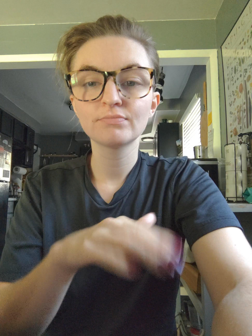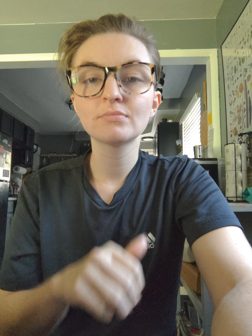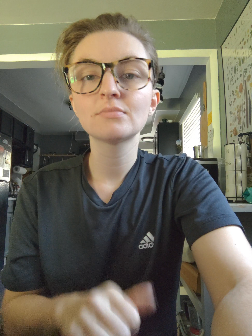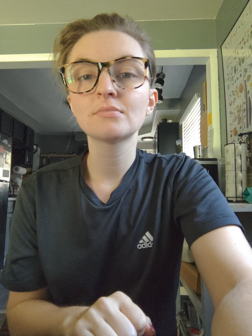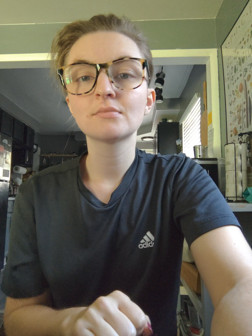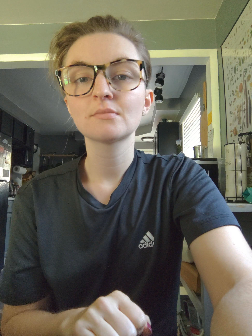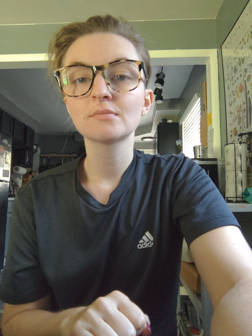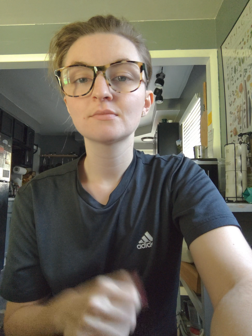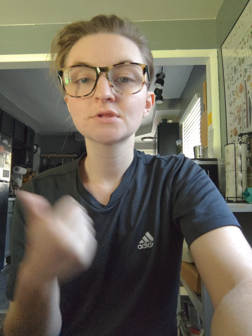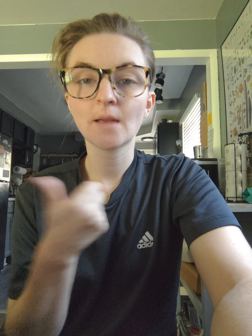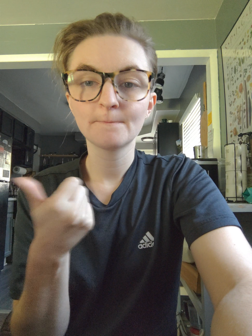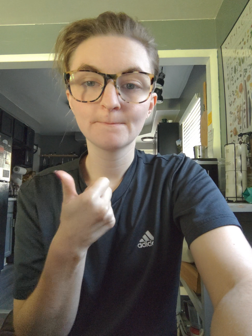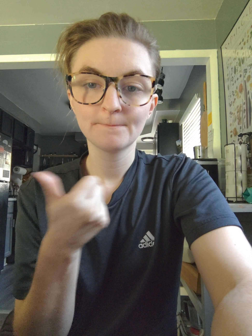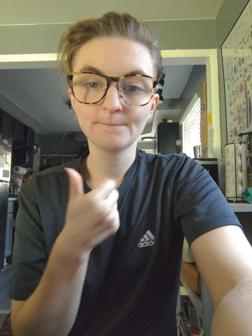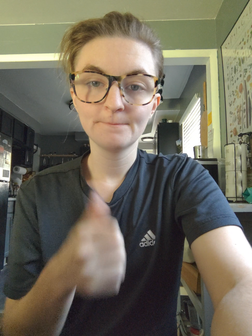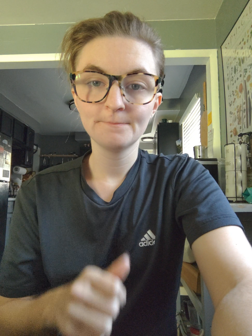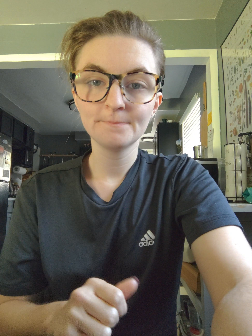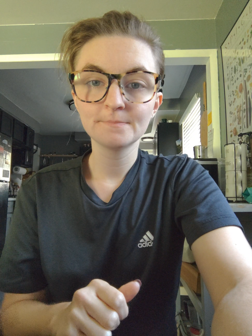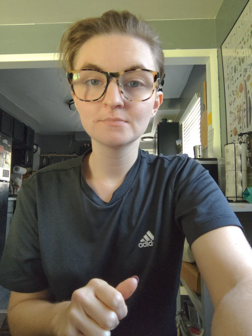game